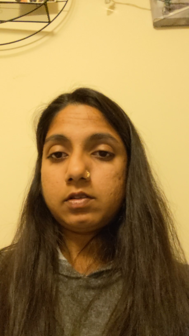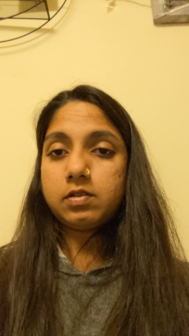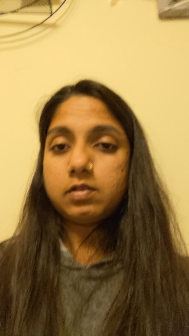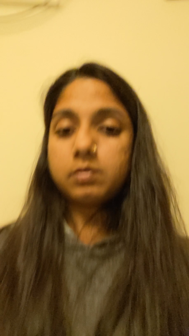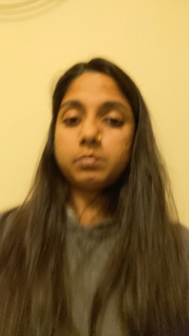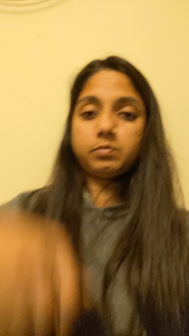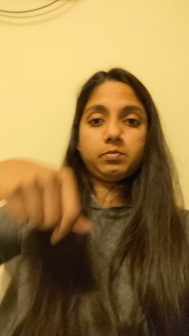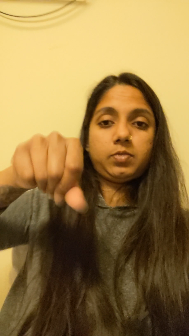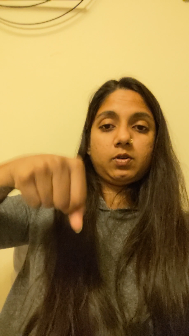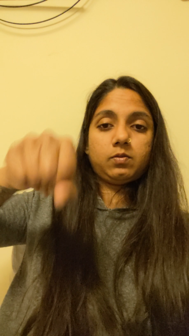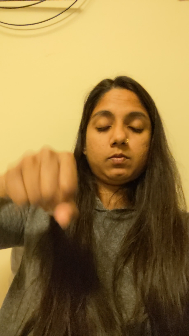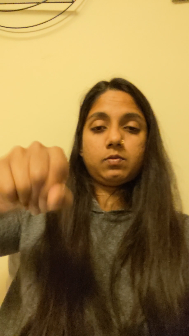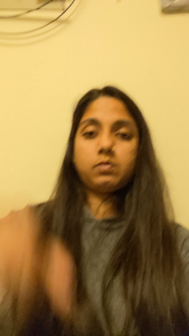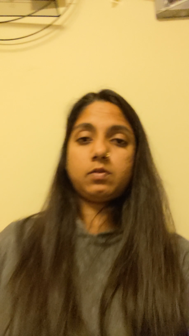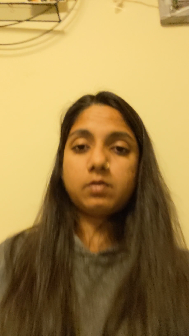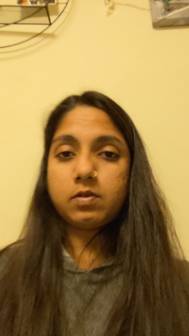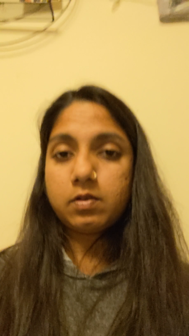motorcycle